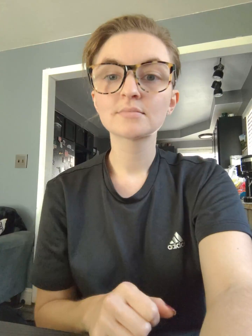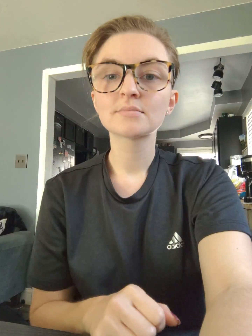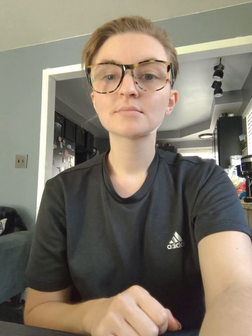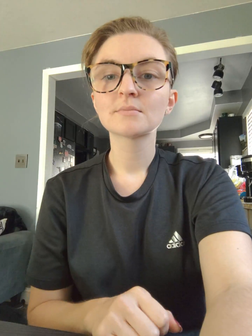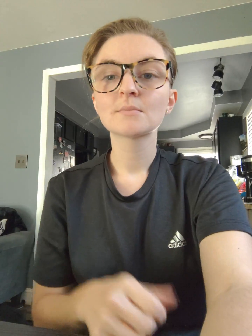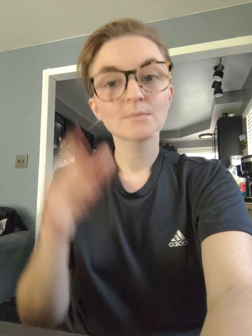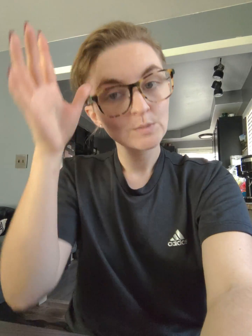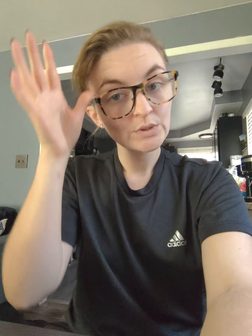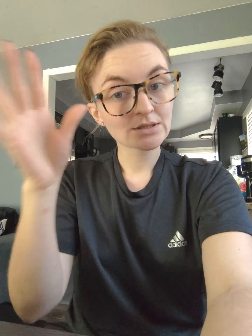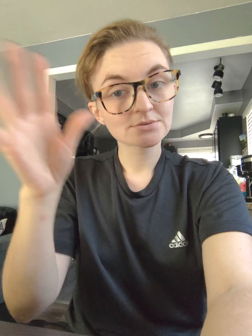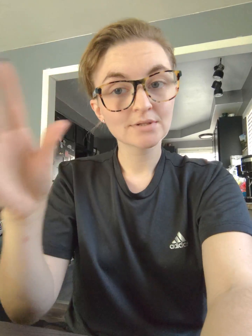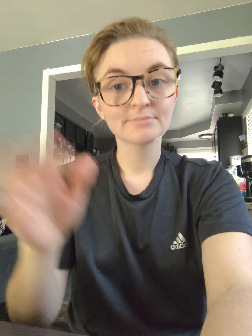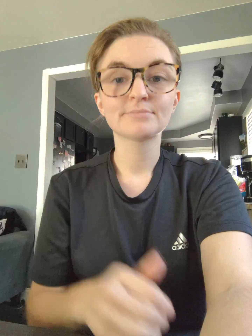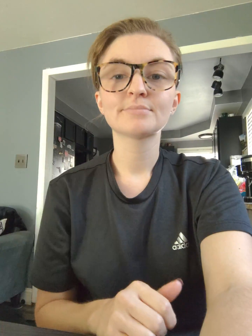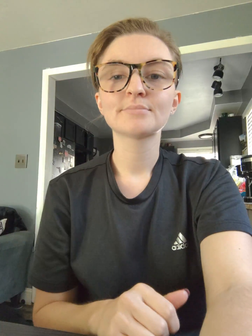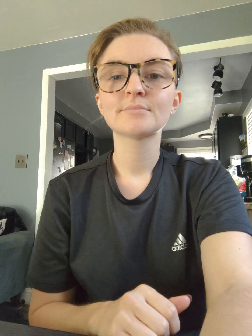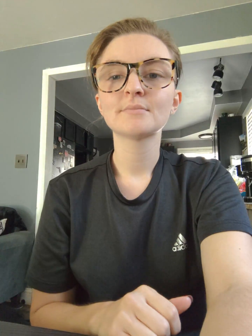moose